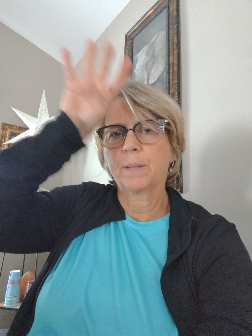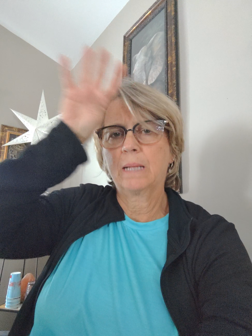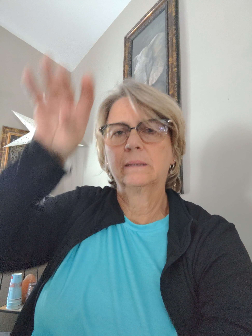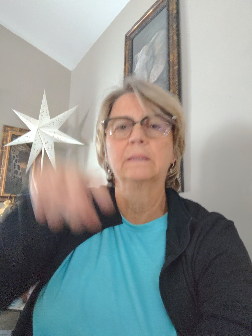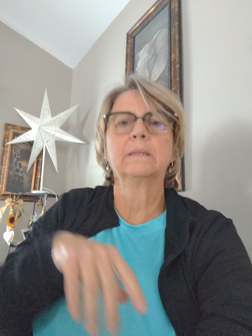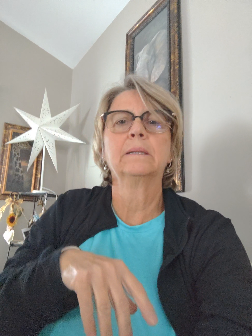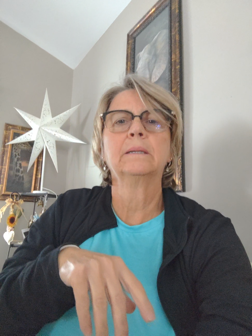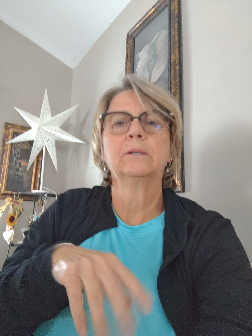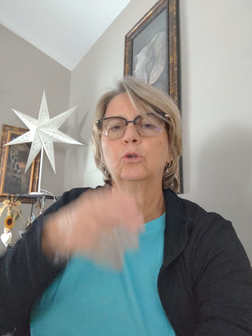fireman